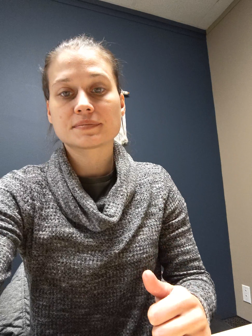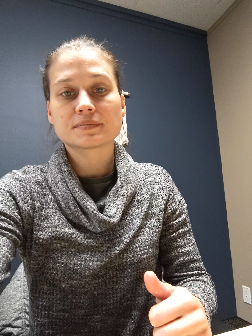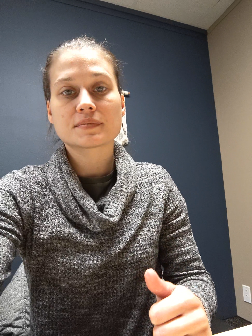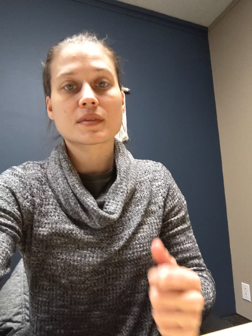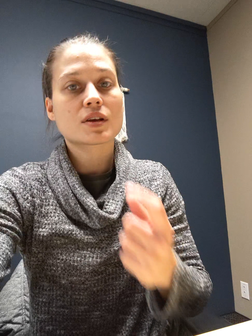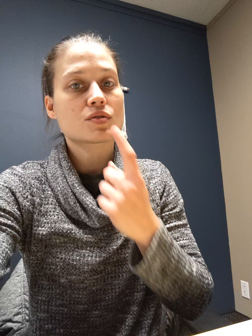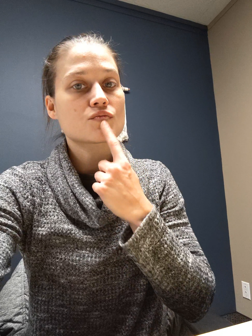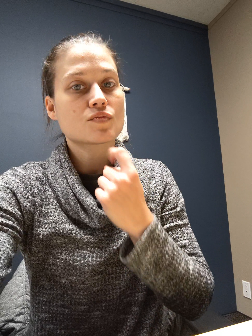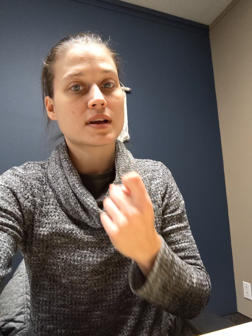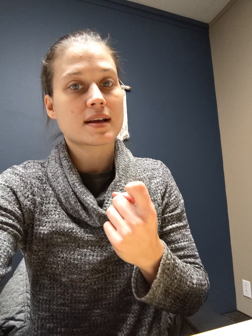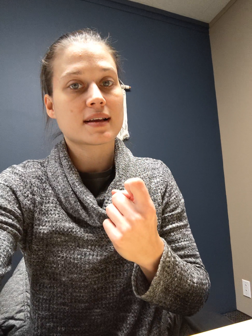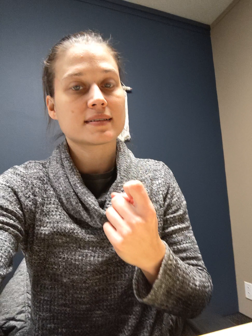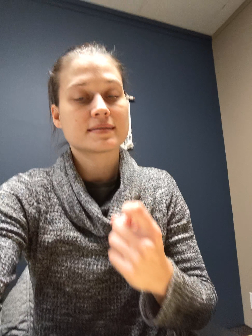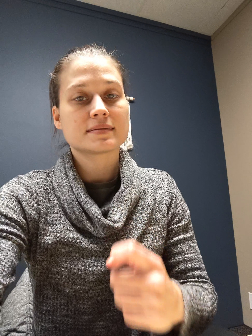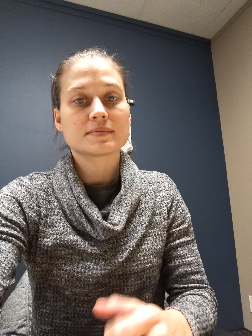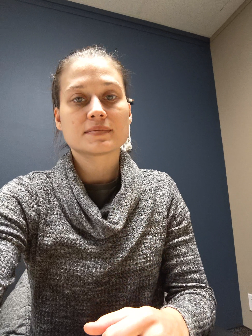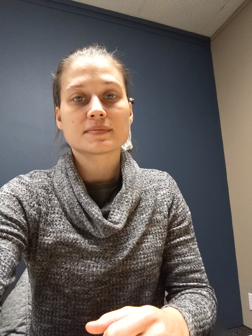red